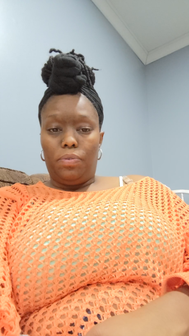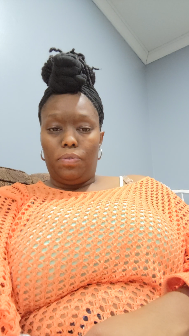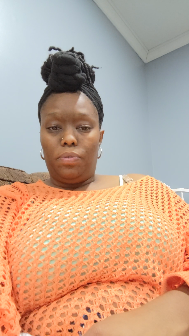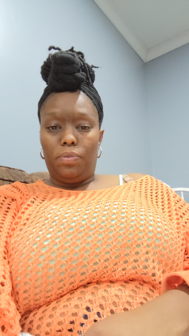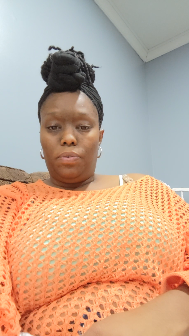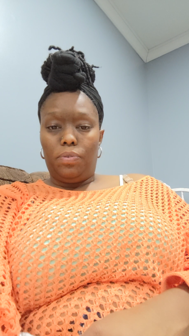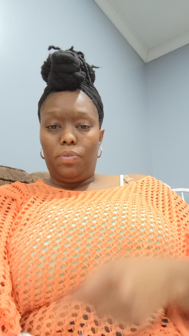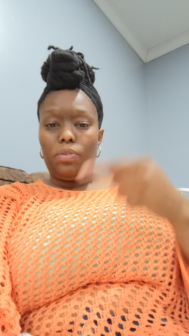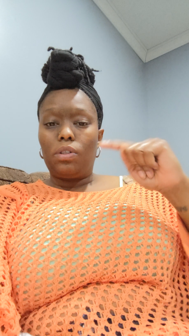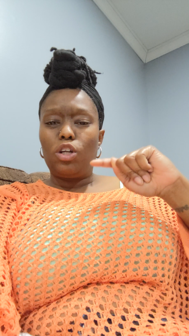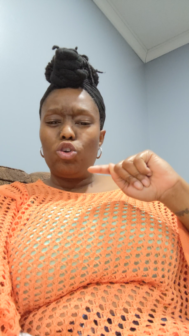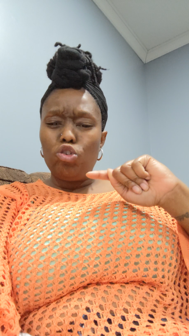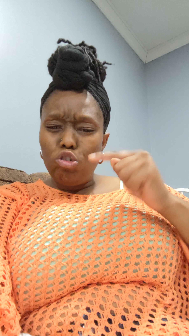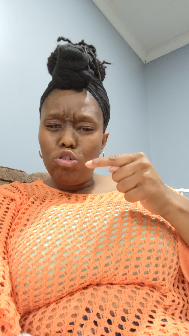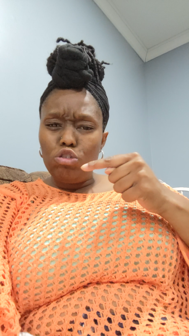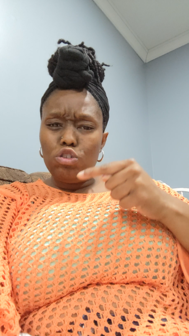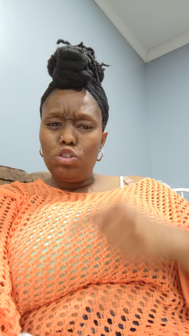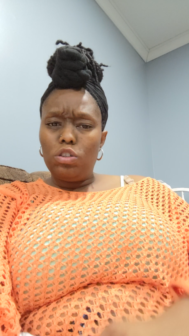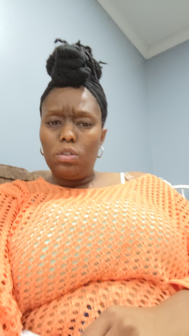hurt